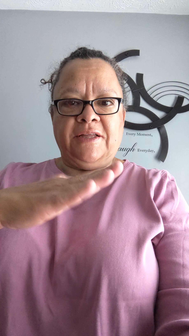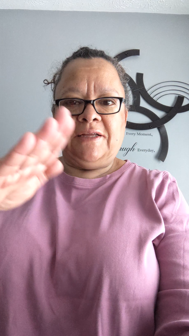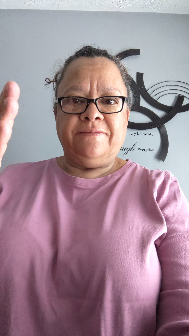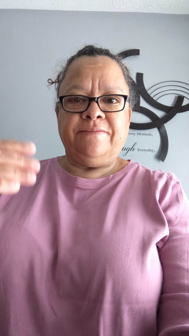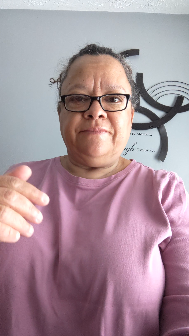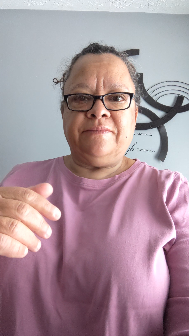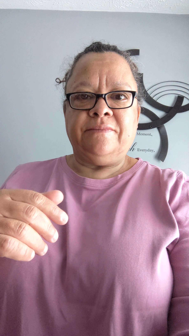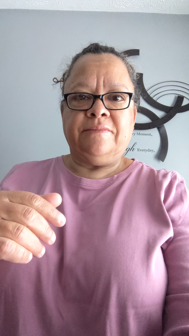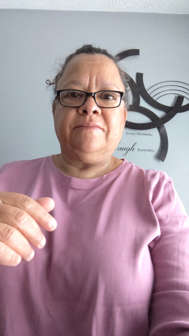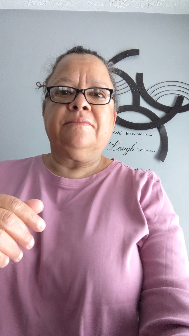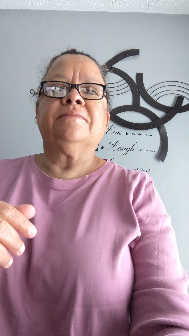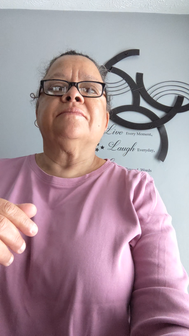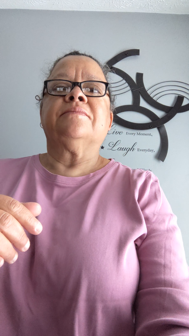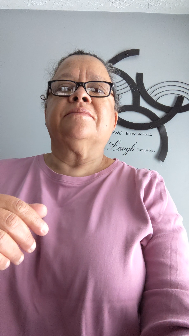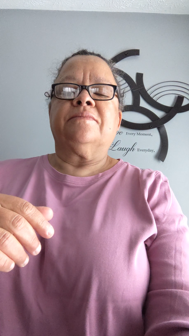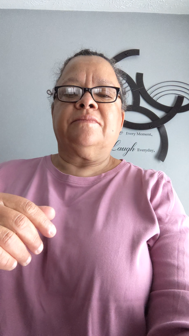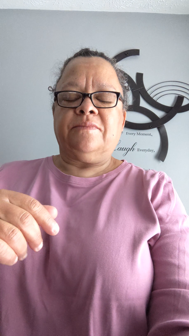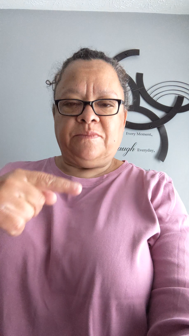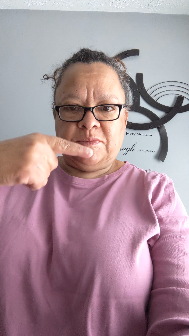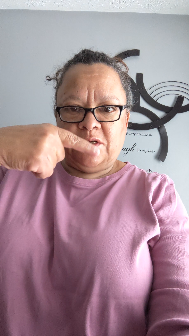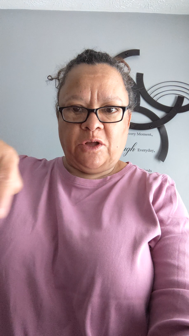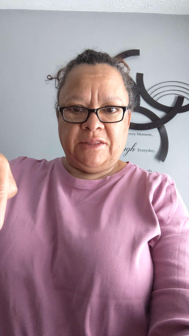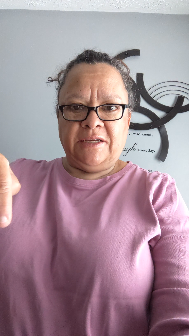cut